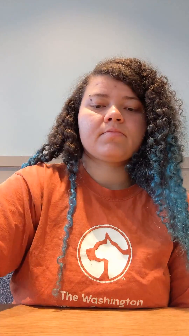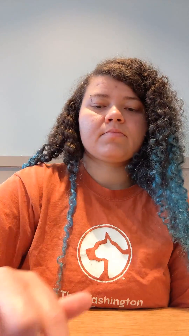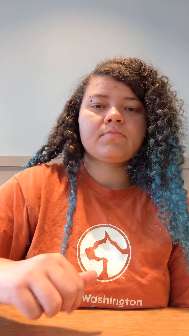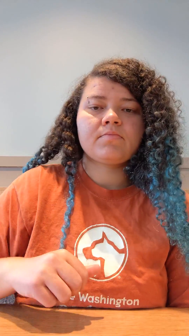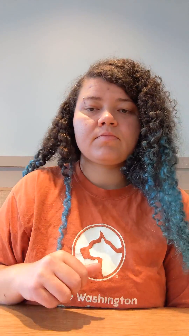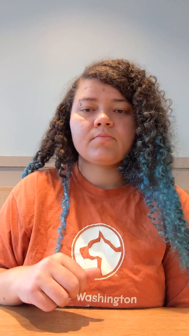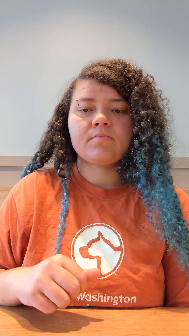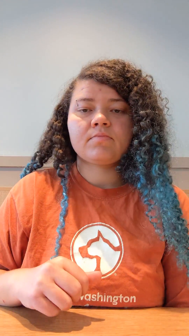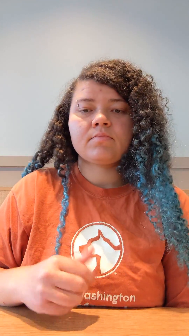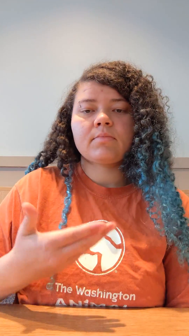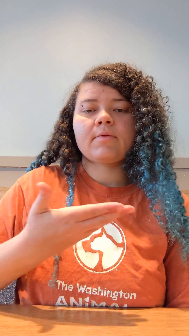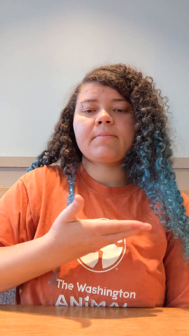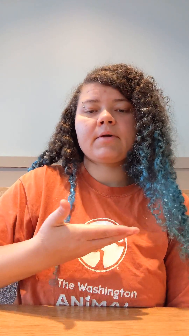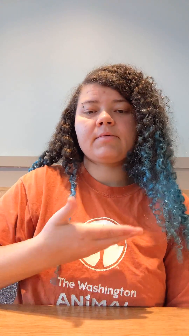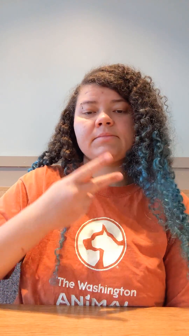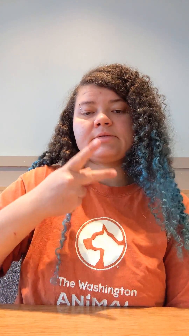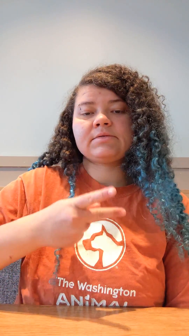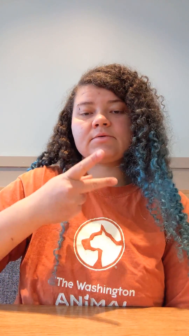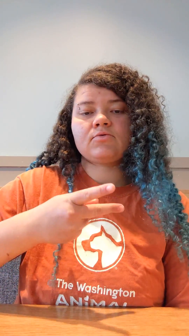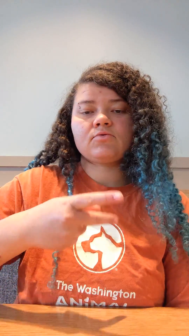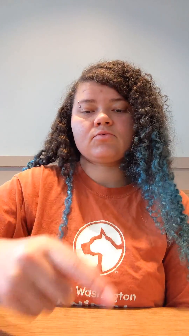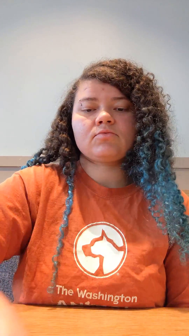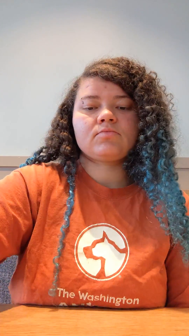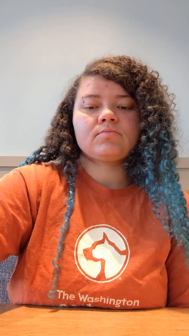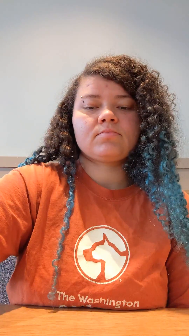babysitter